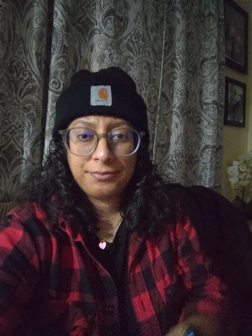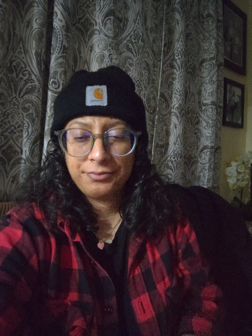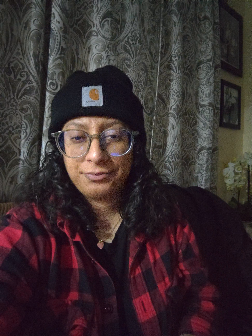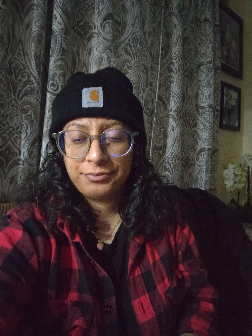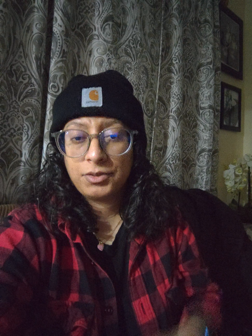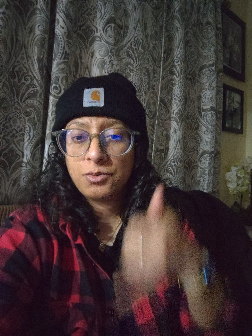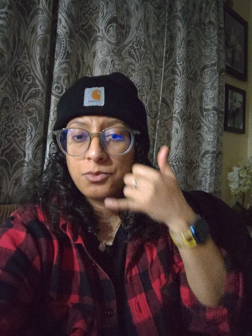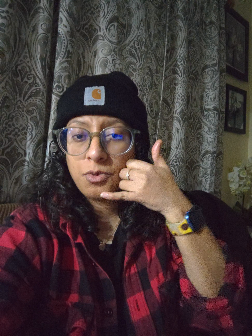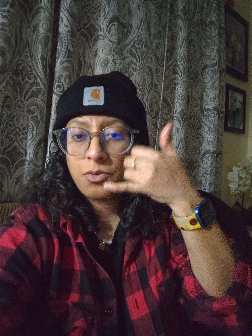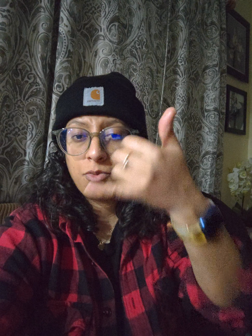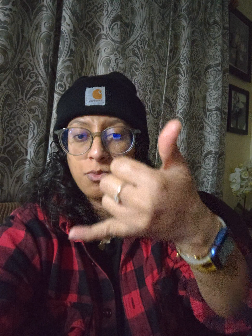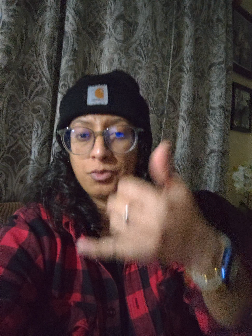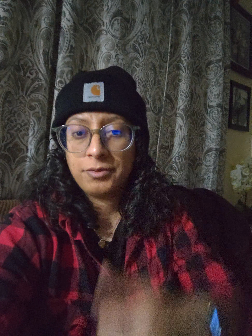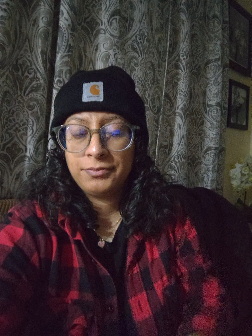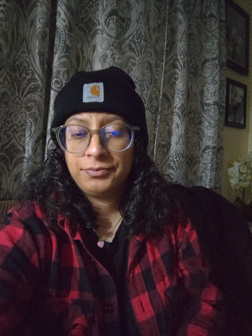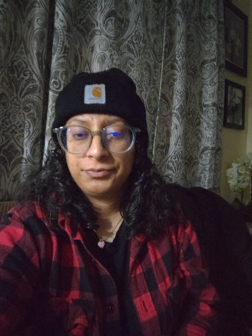call on the phone